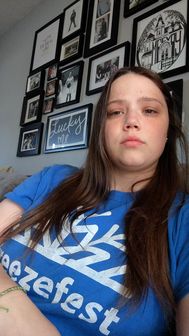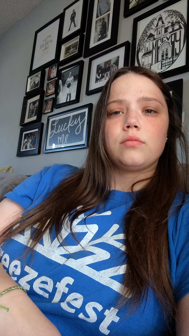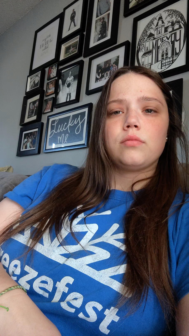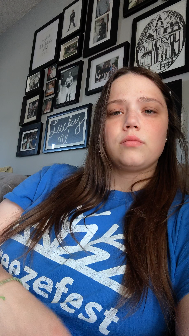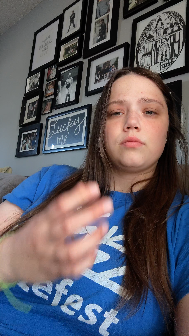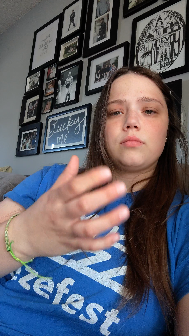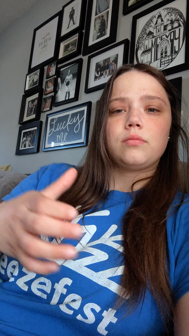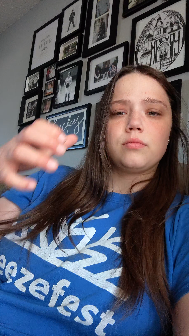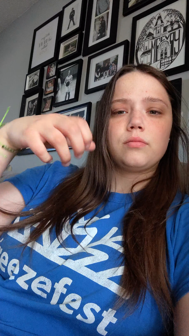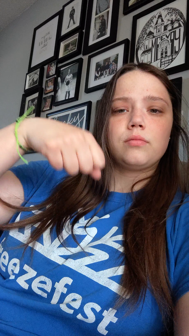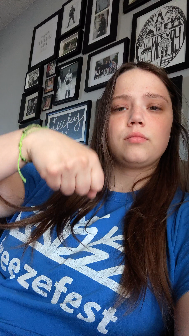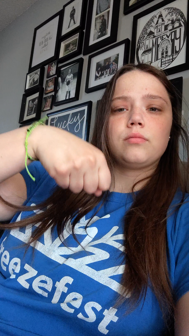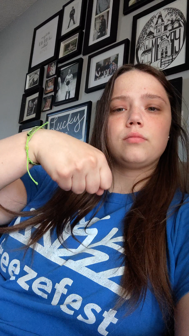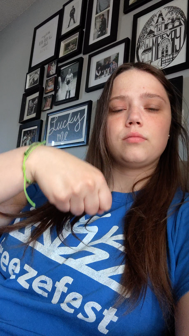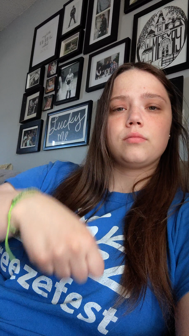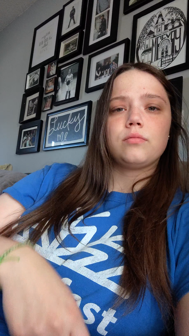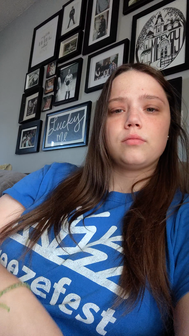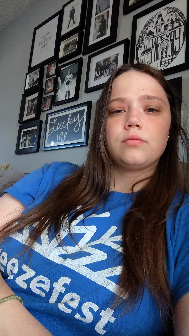basket